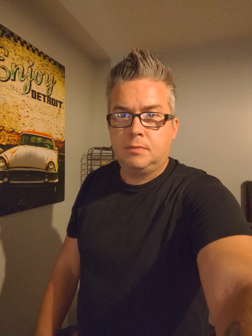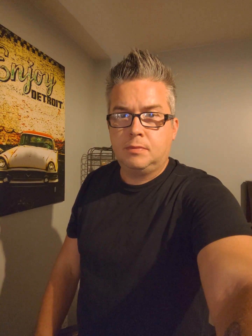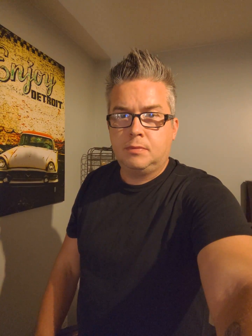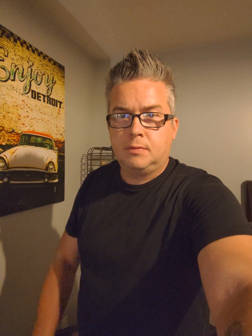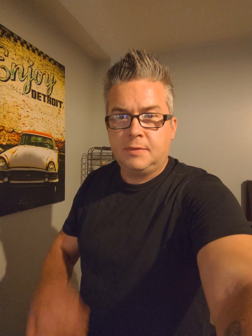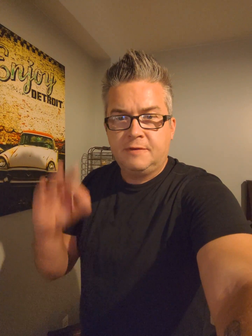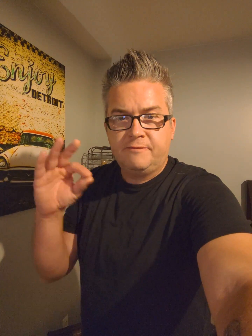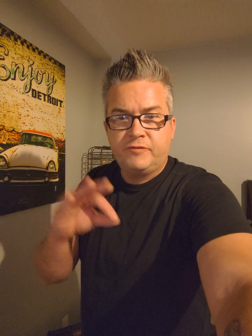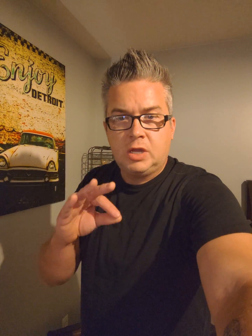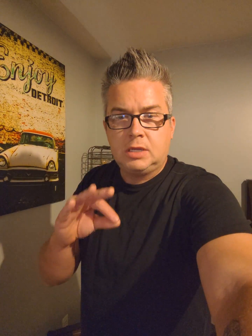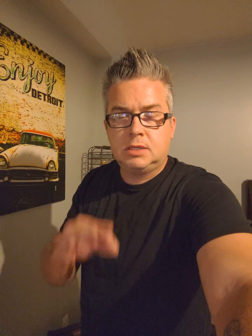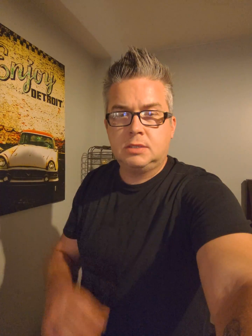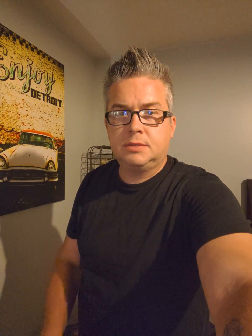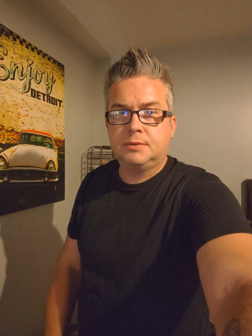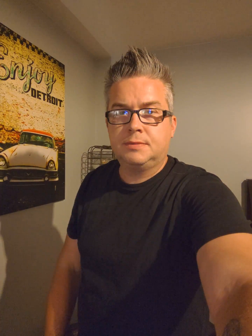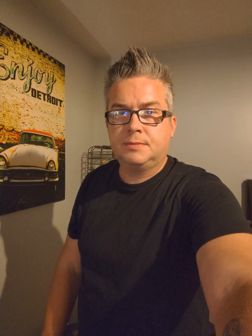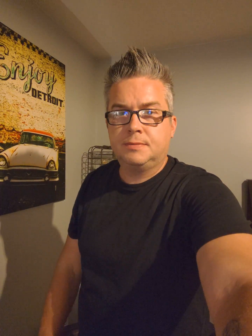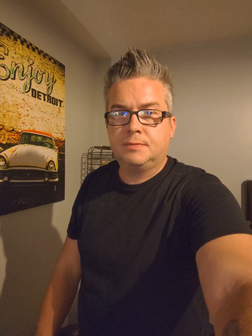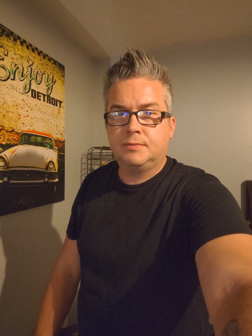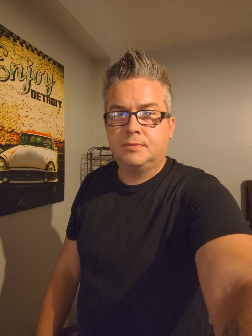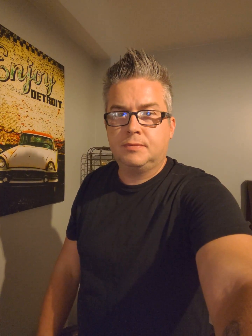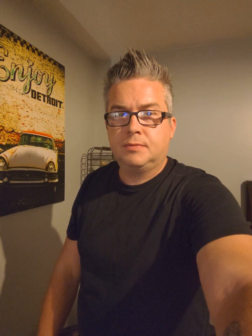fit